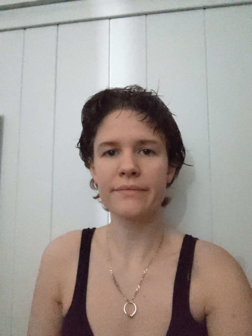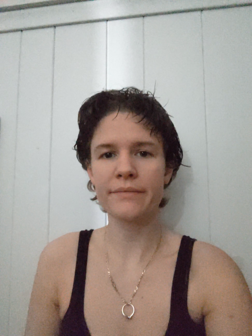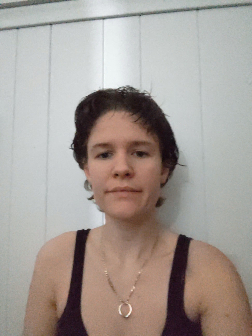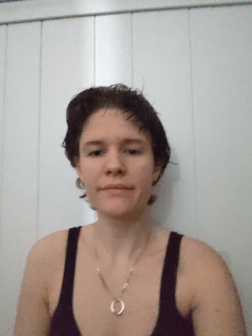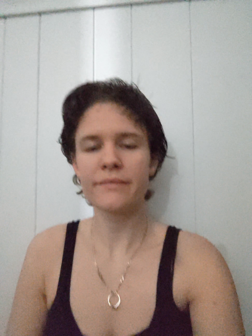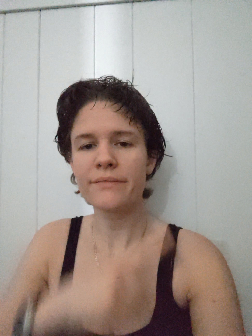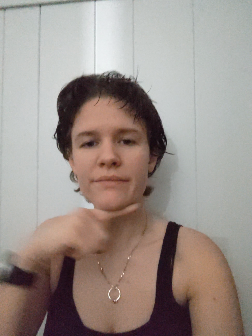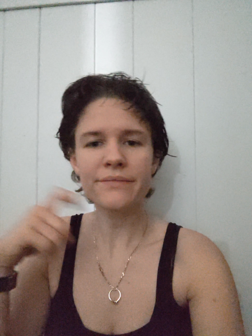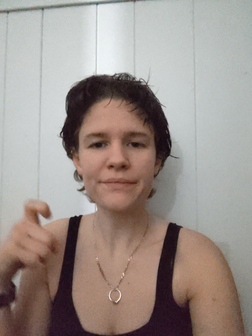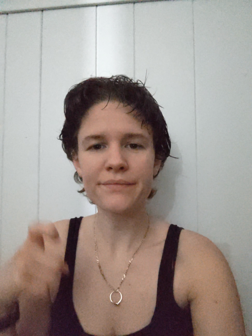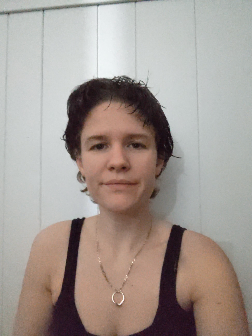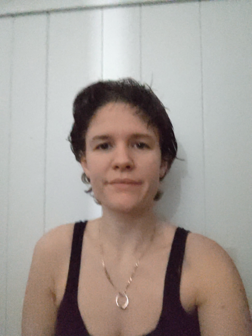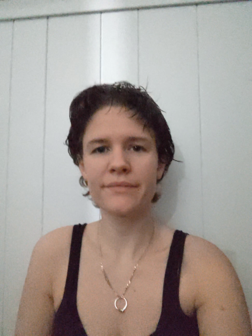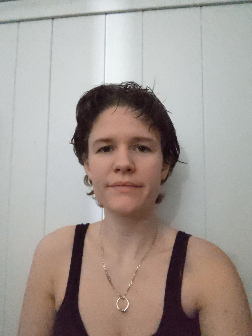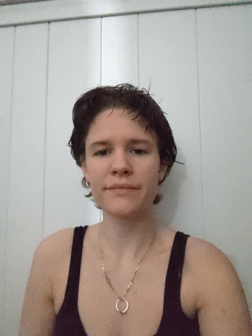dry